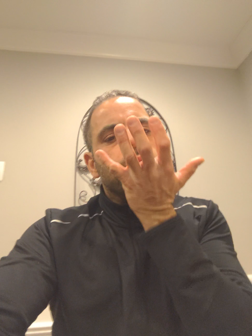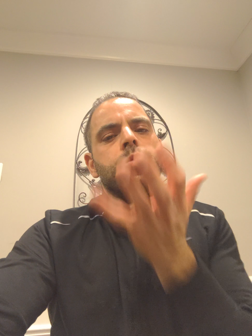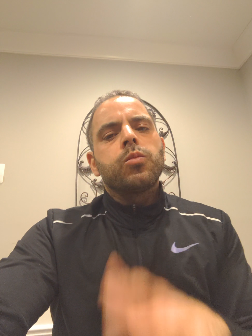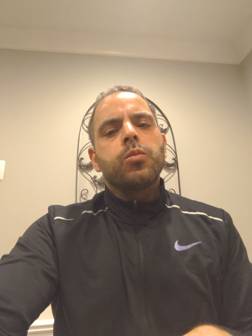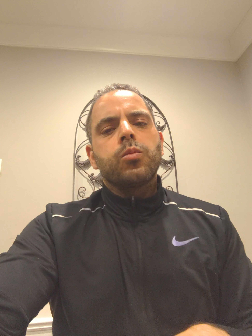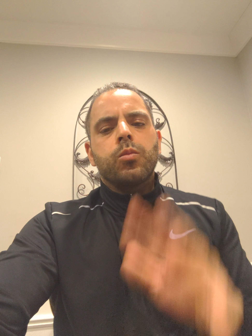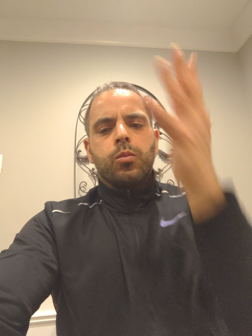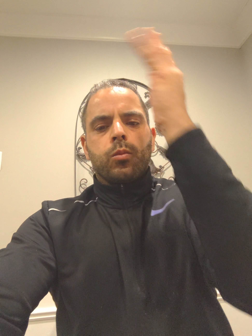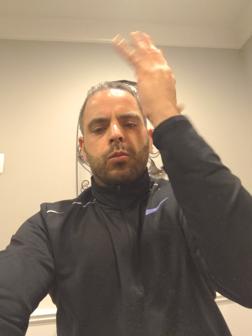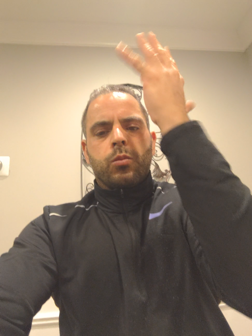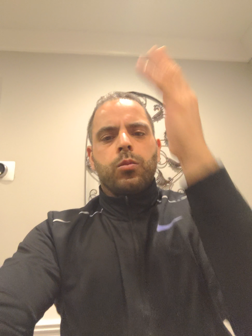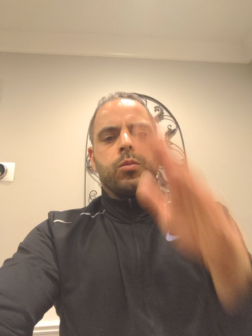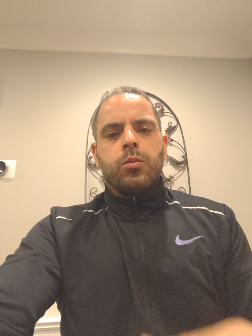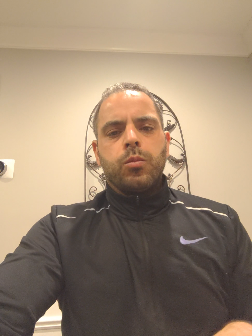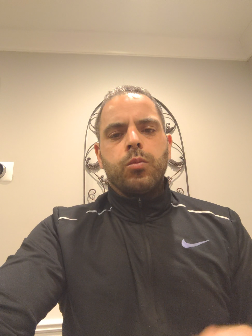tree